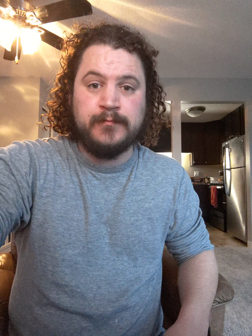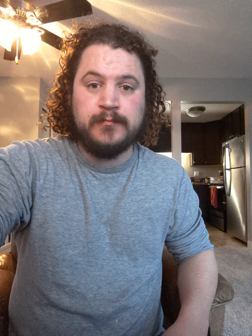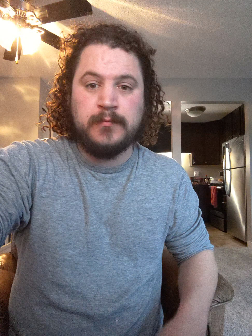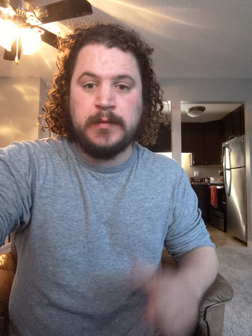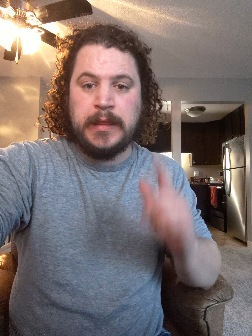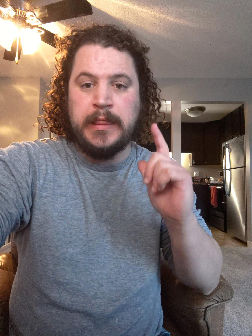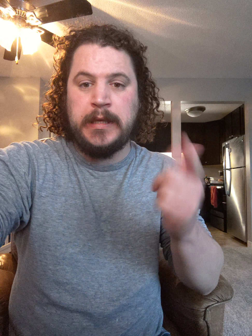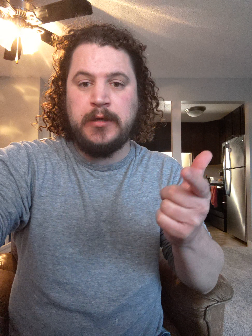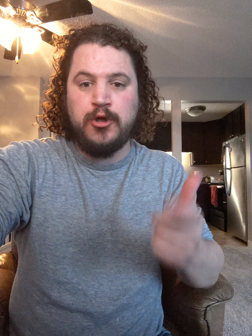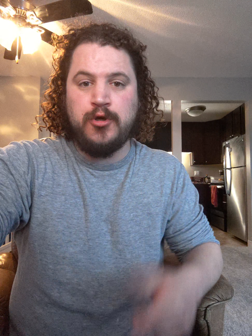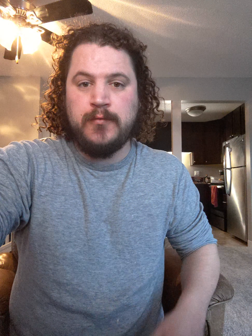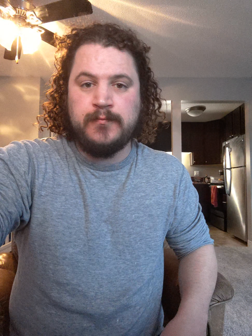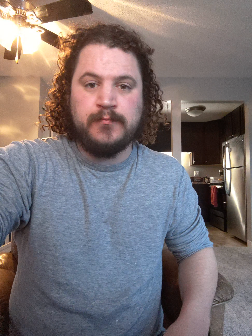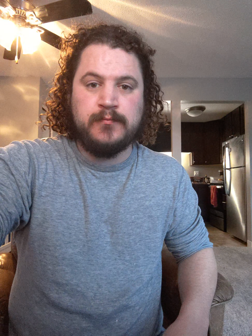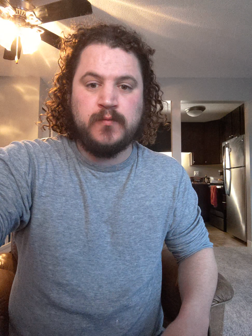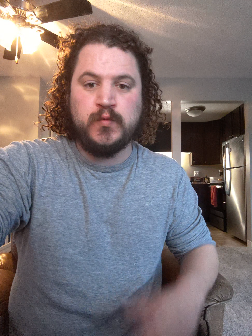later